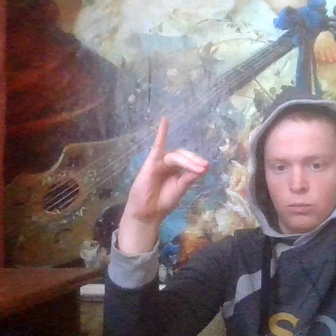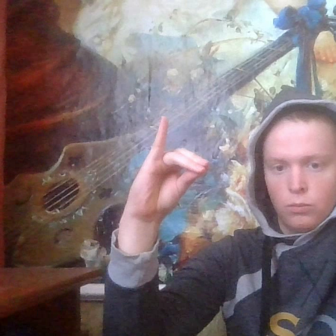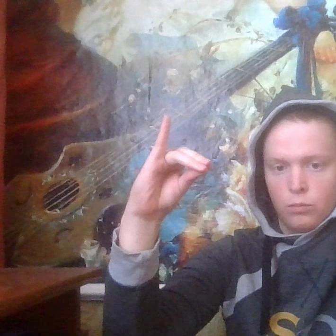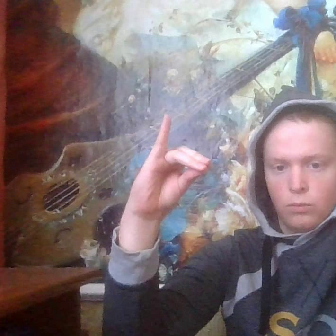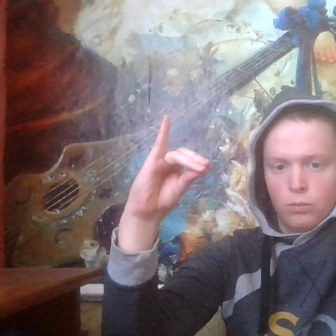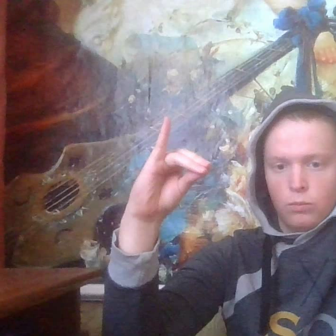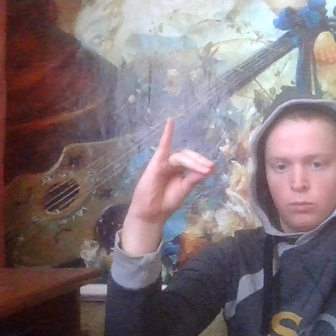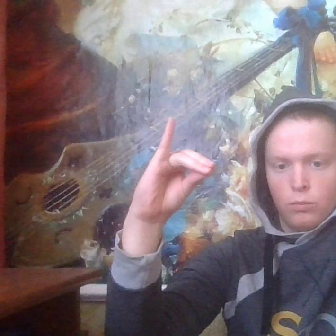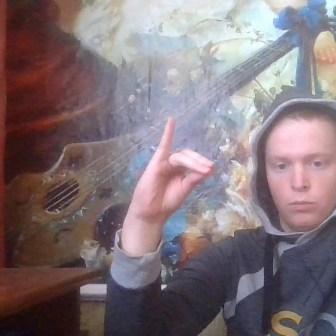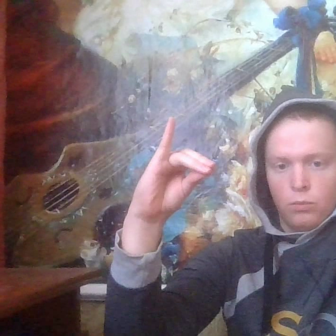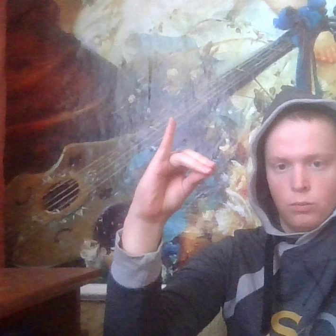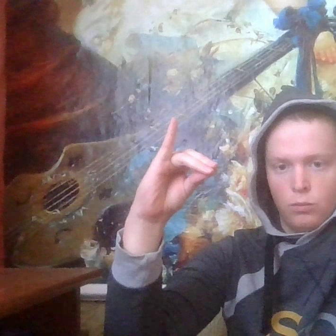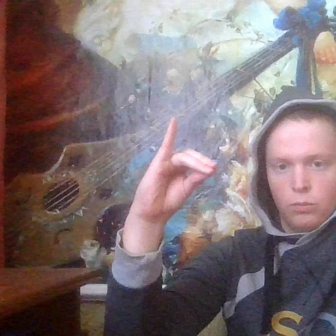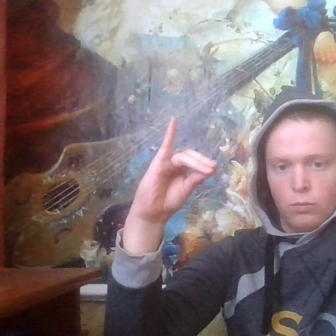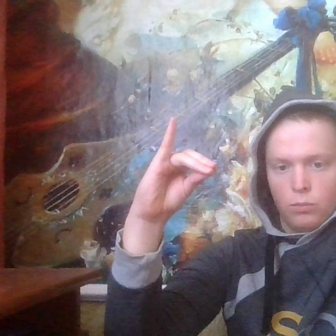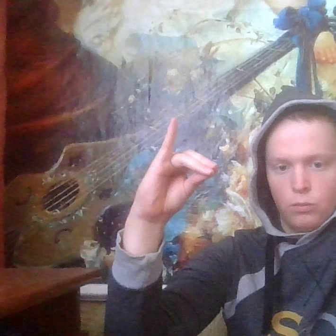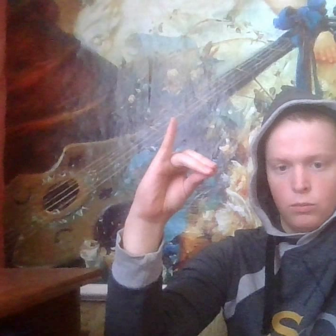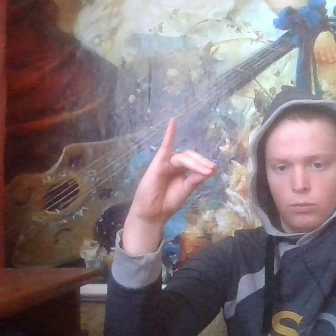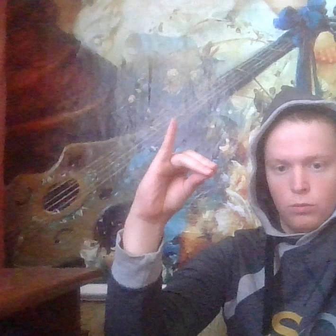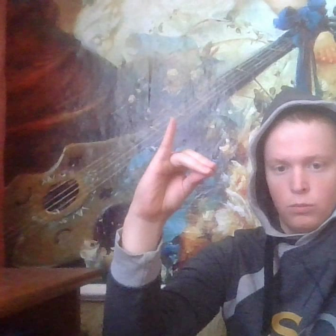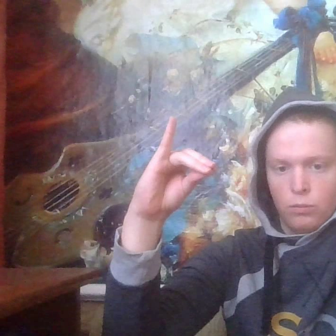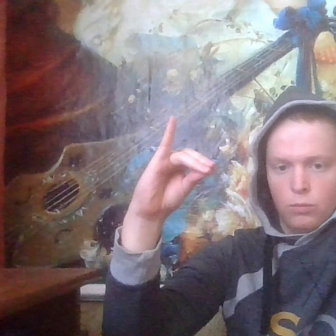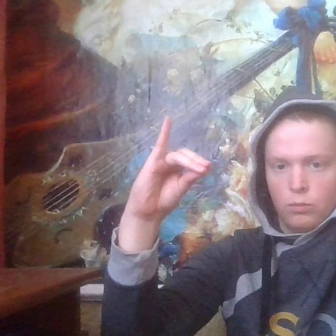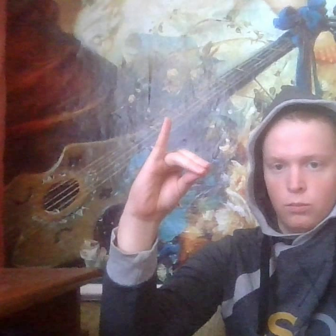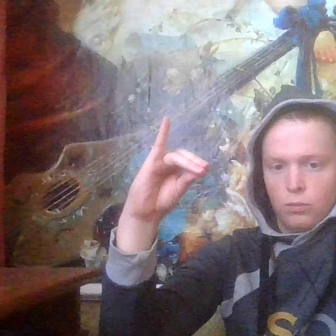Ю